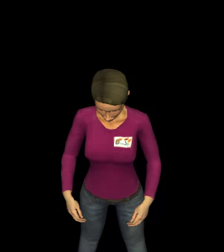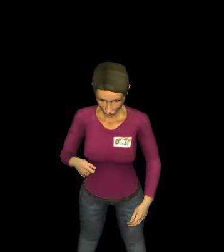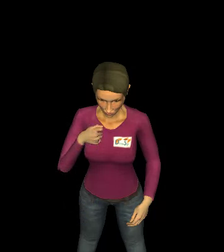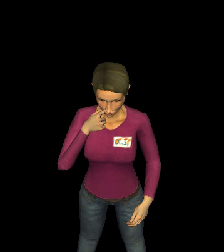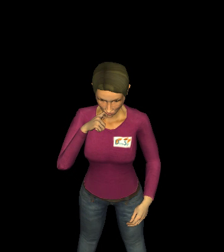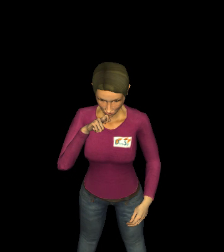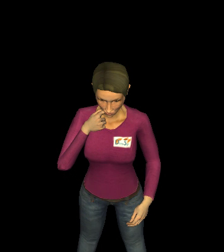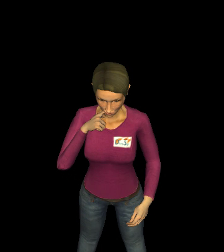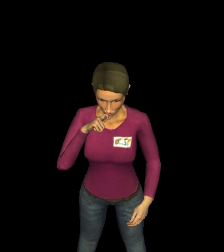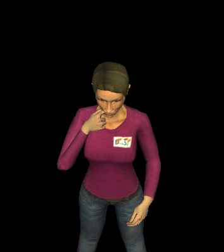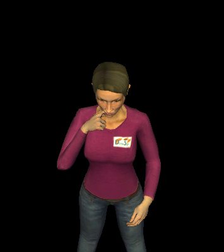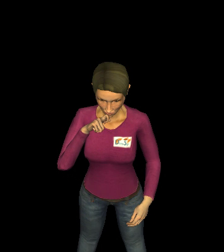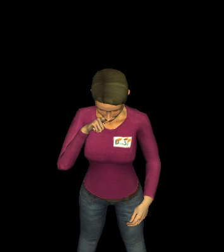طبيب أسنان